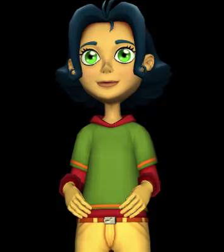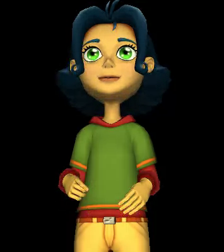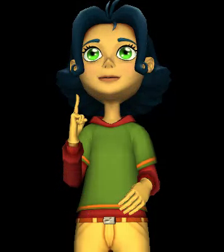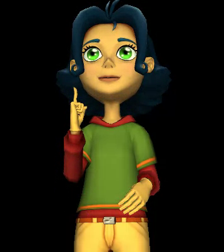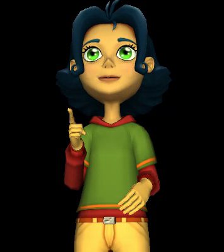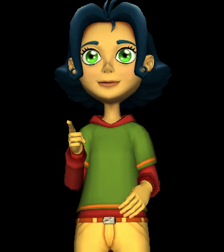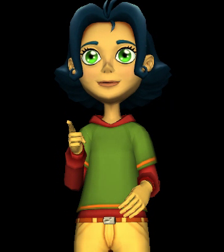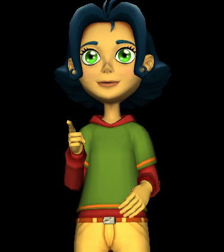واجب